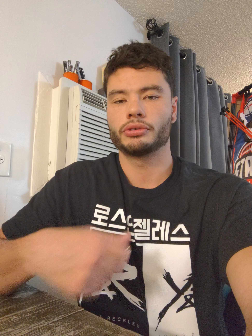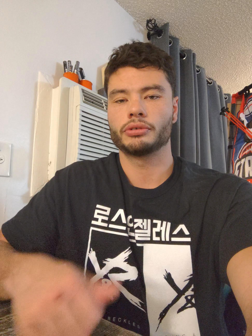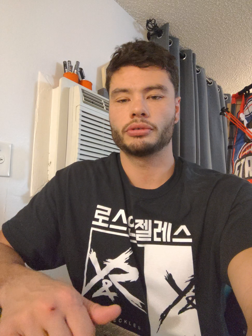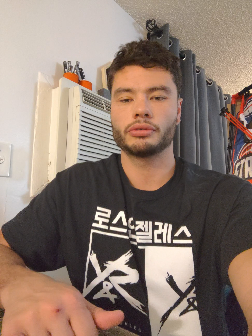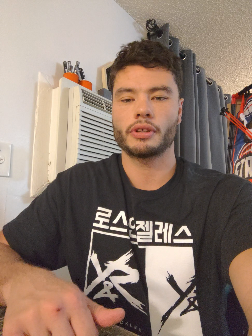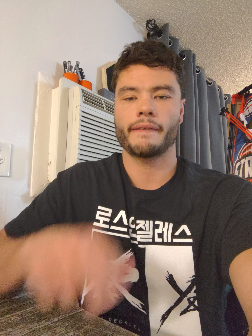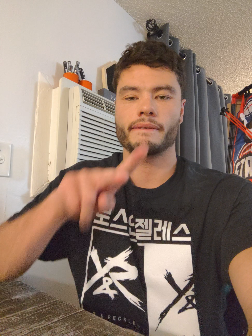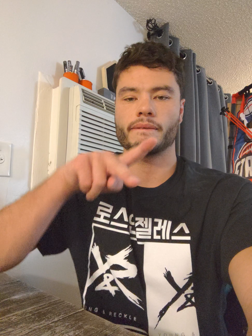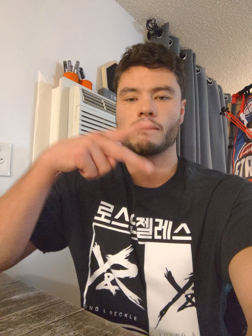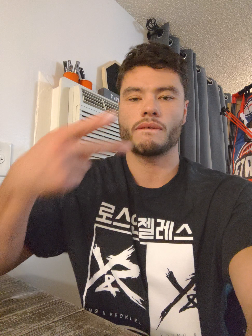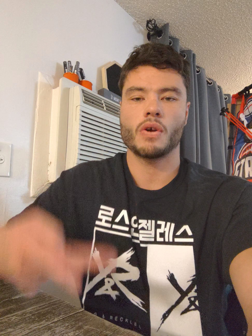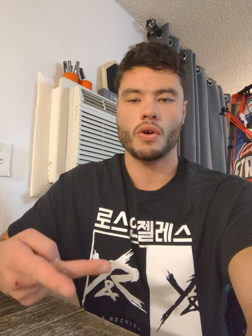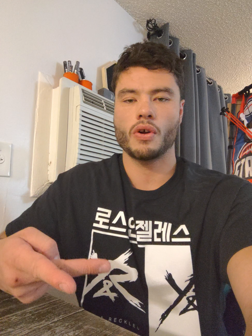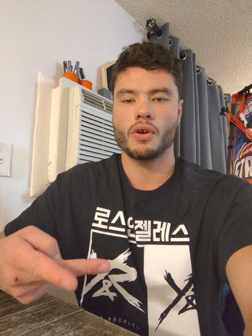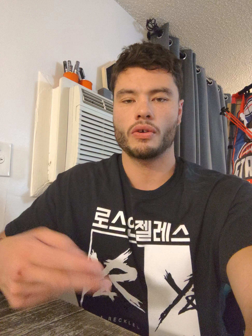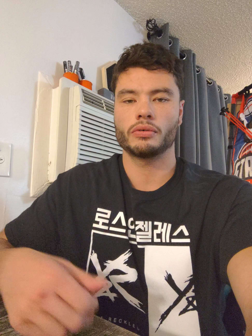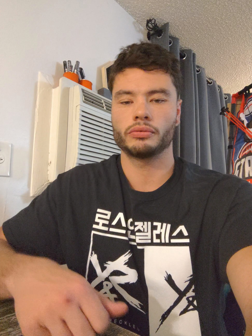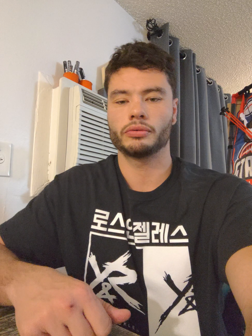fall